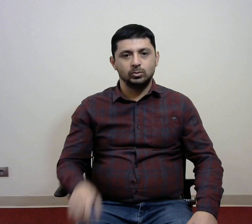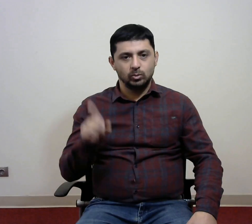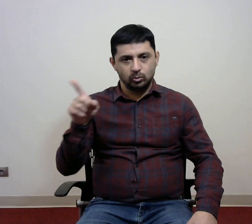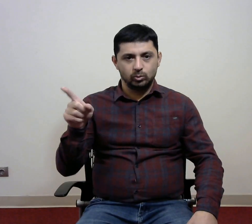O